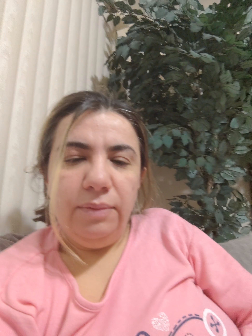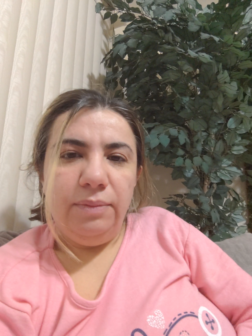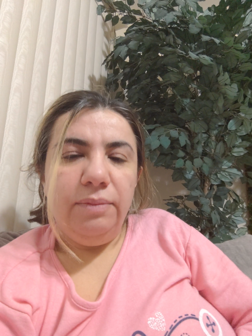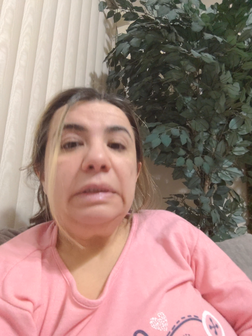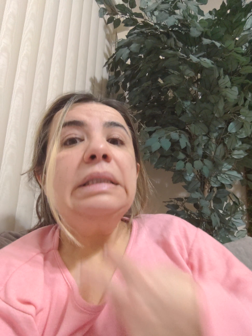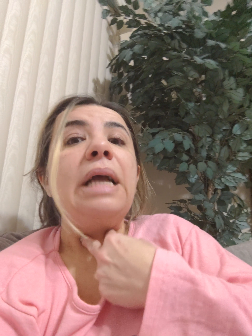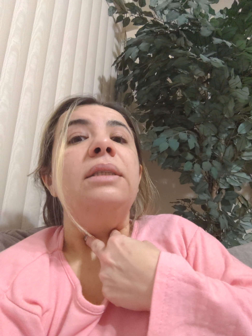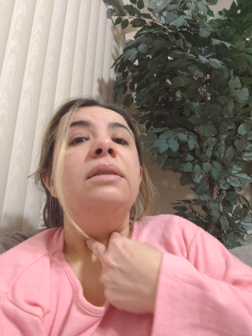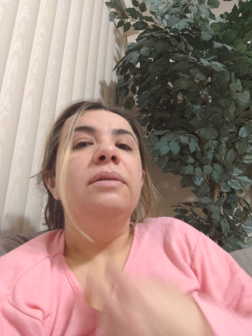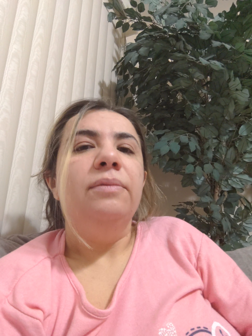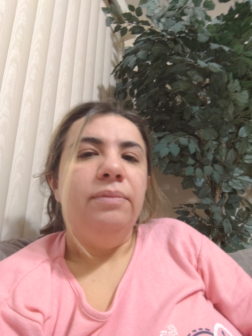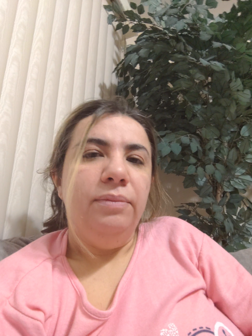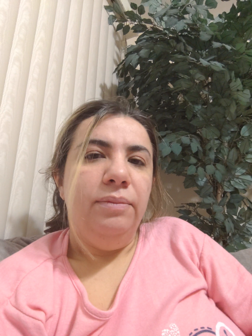stuck